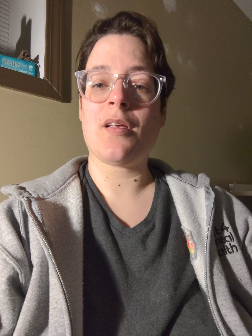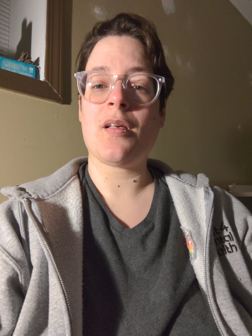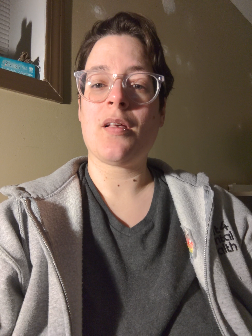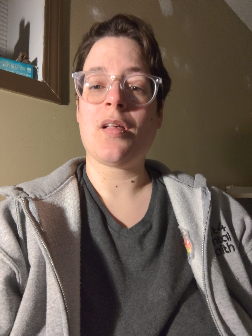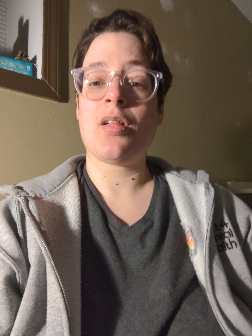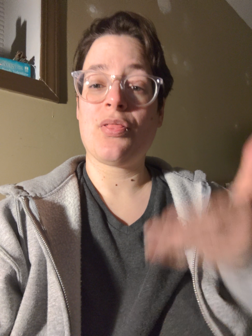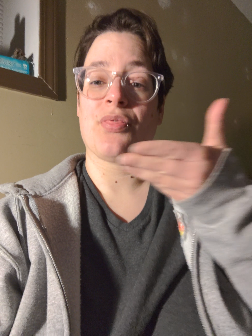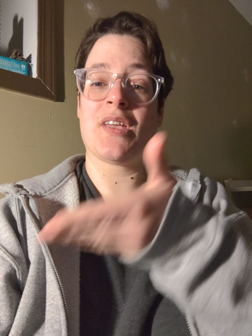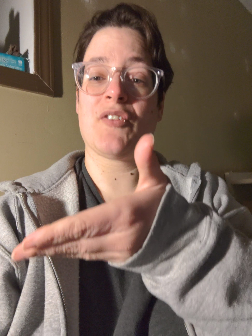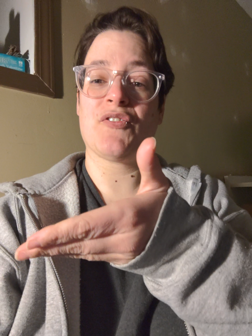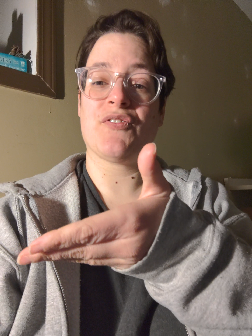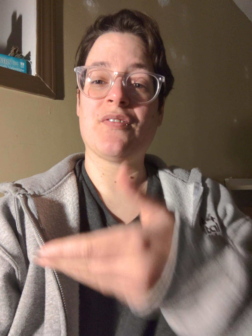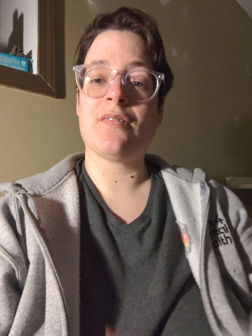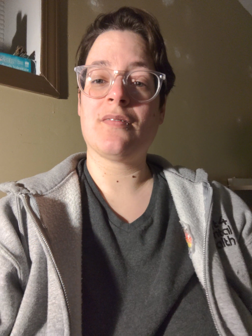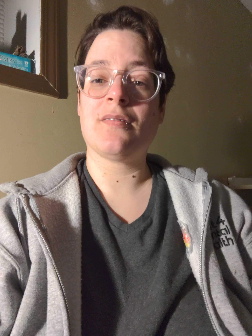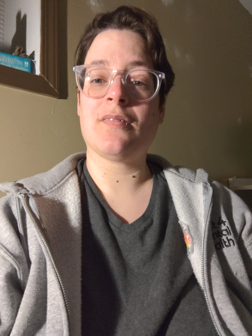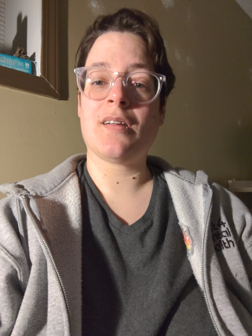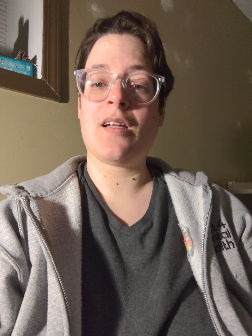there